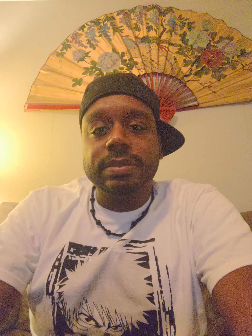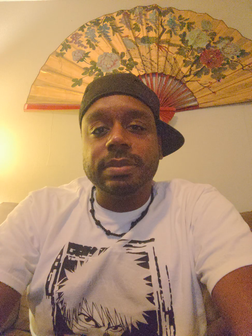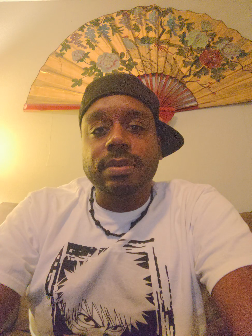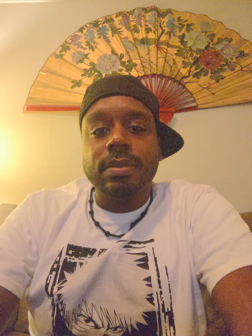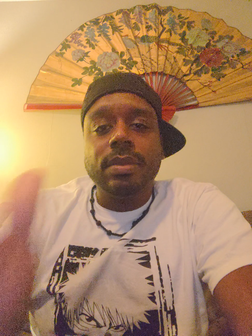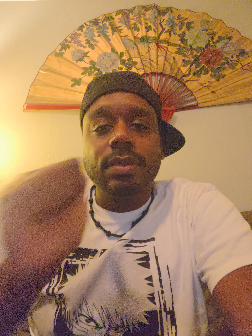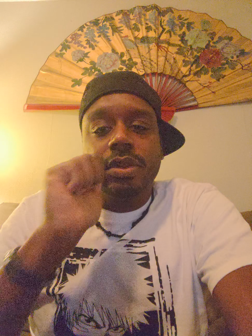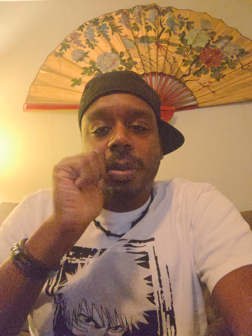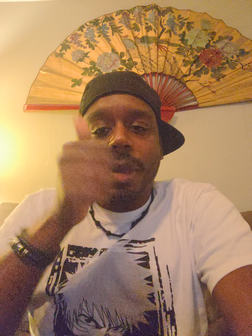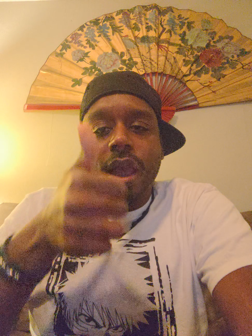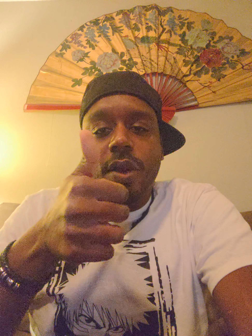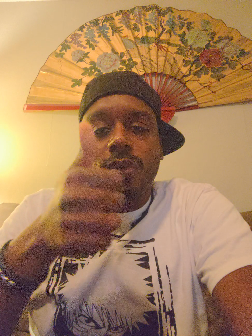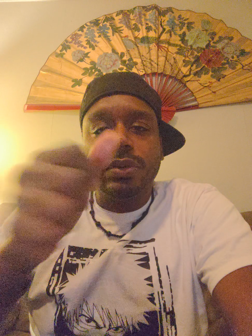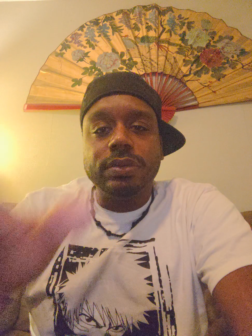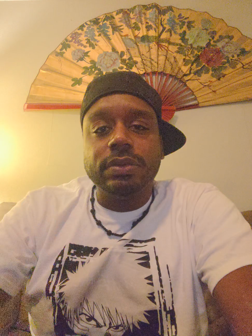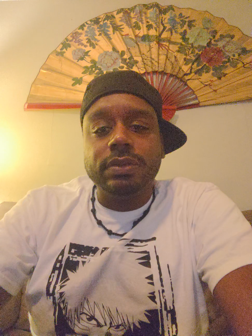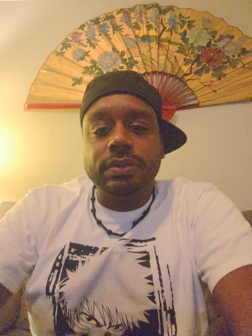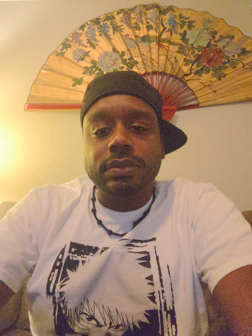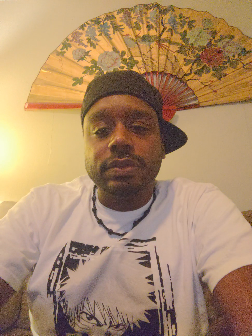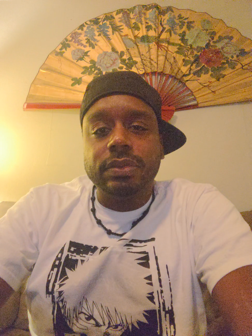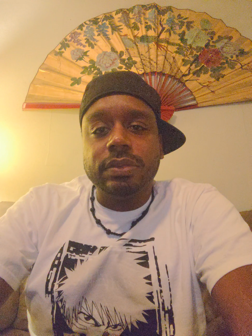tomorrow